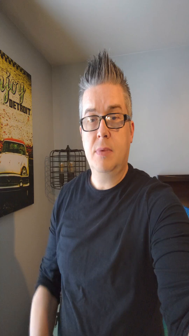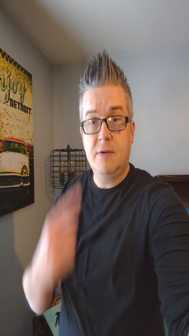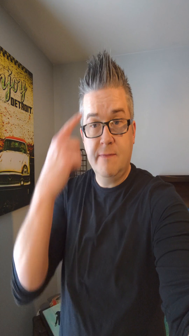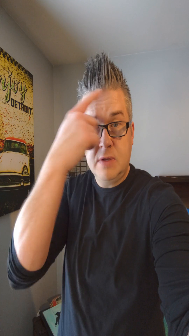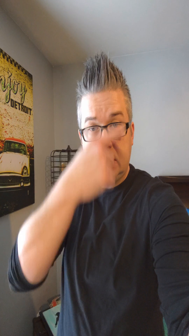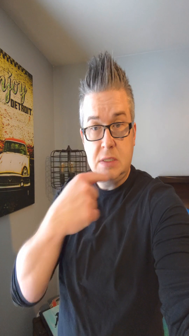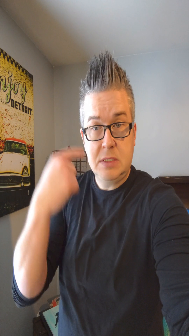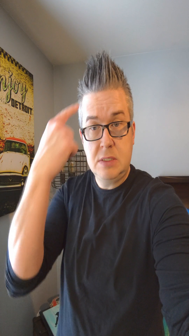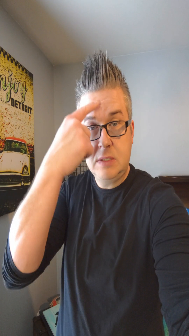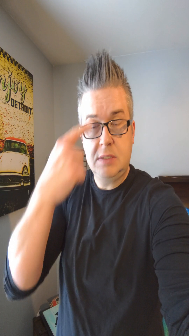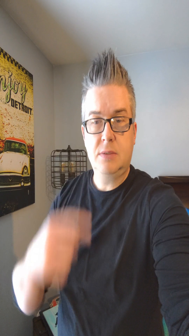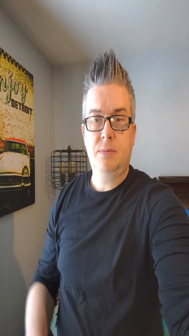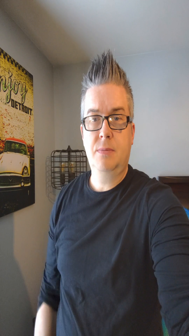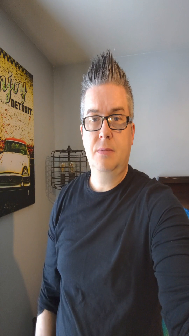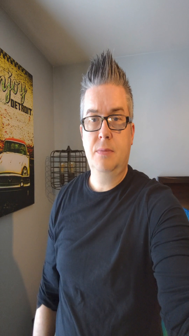face